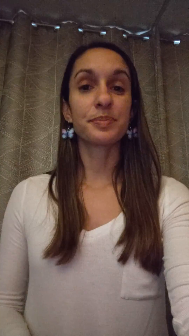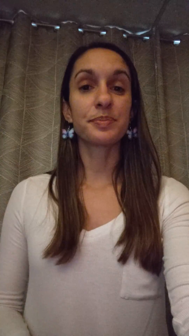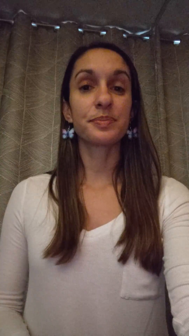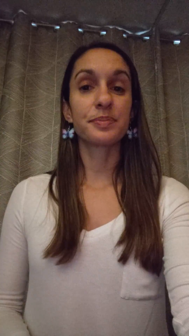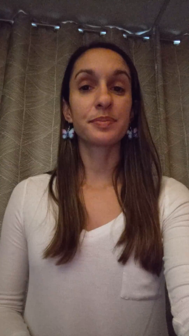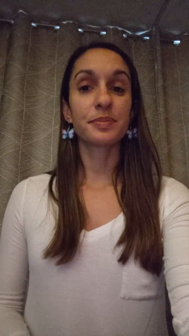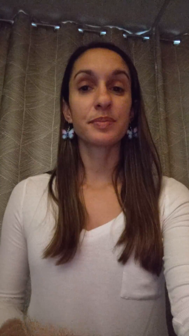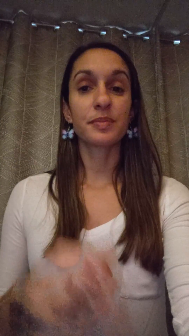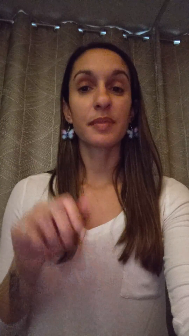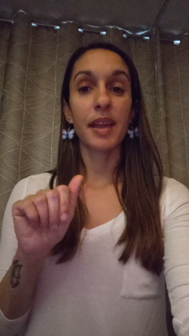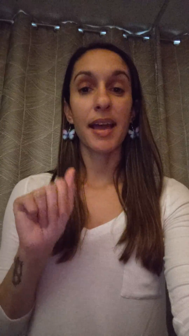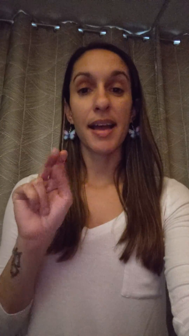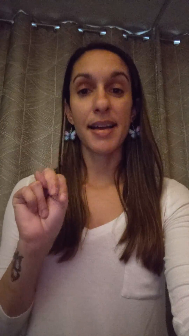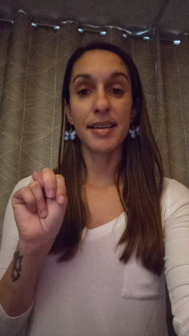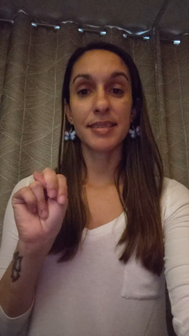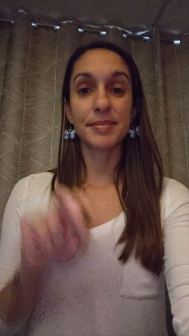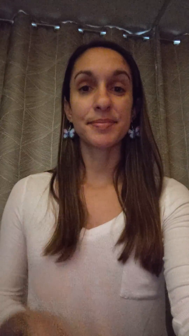an